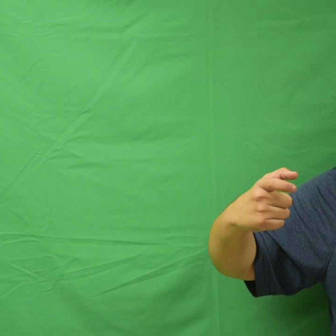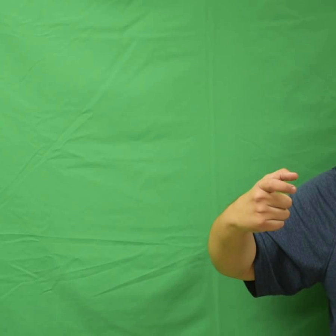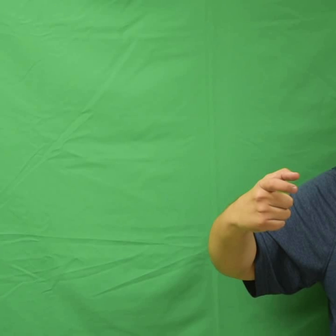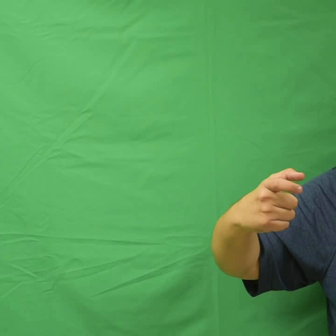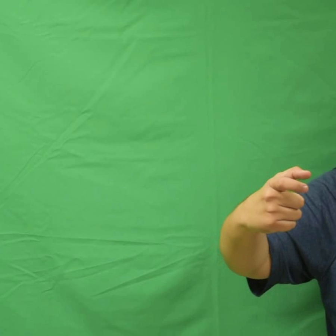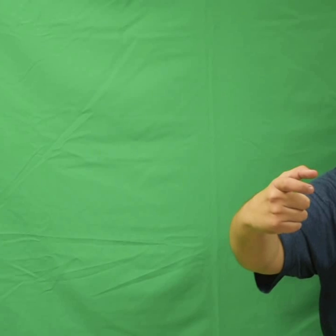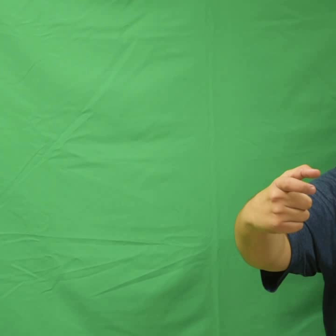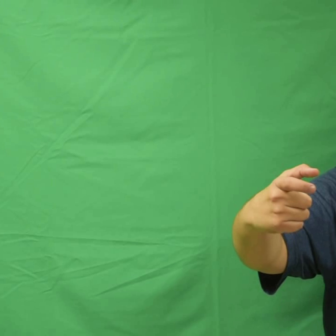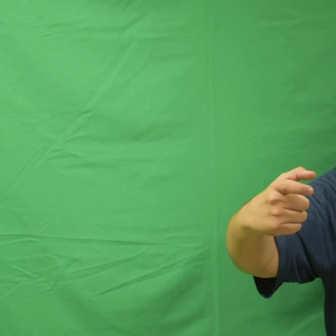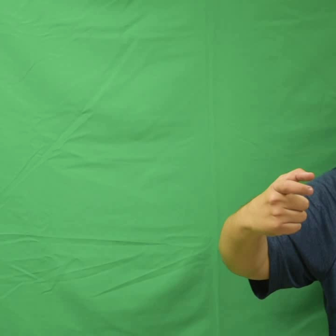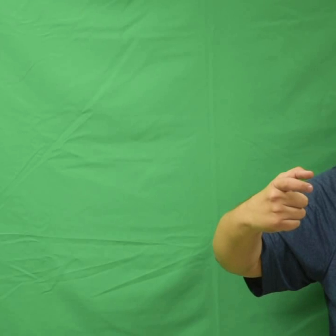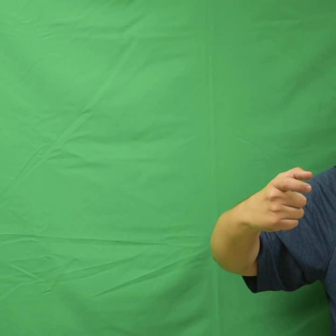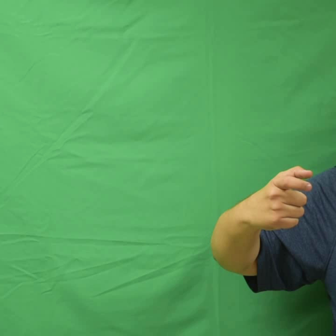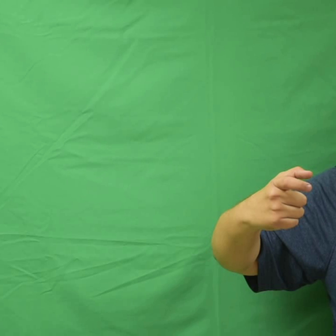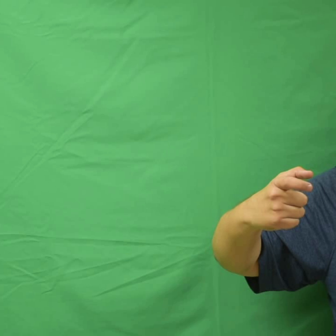X